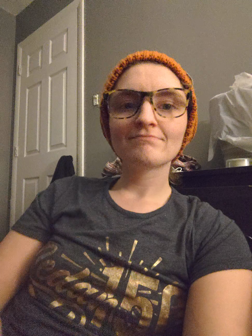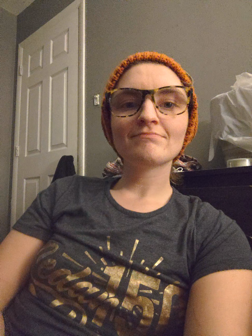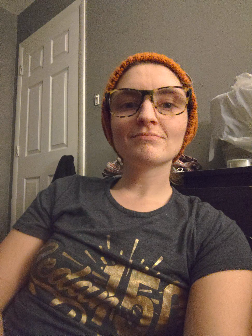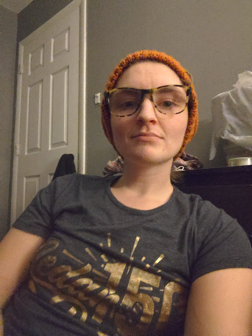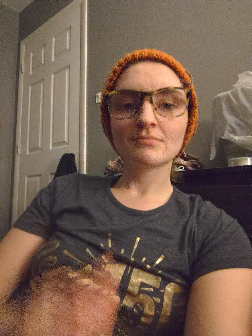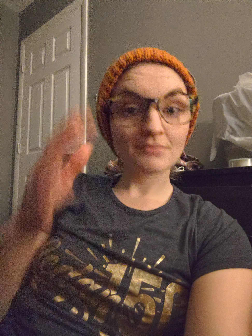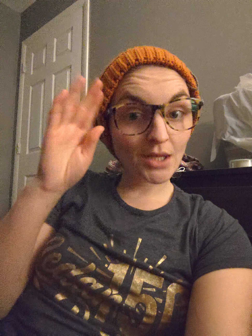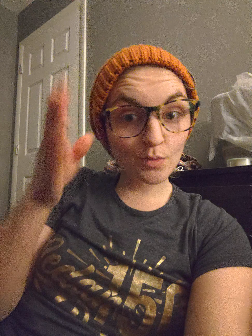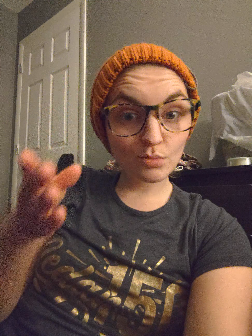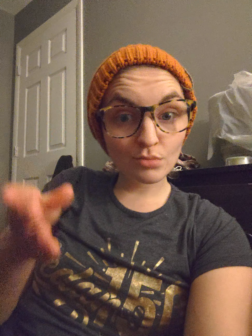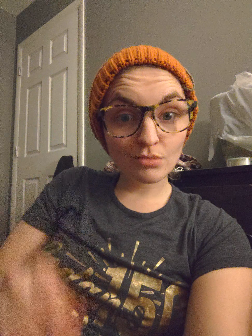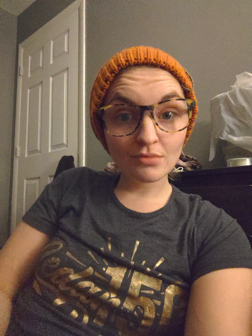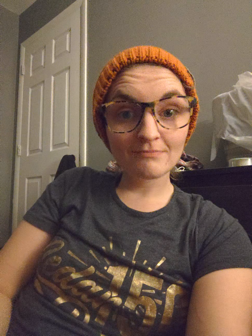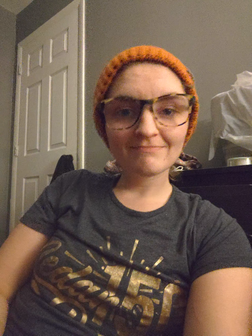hello